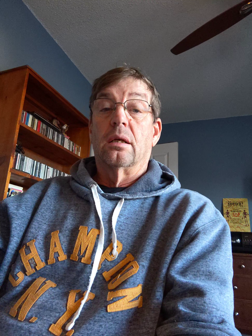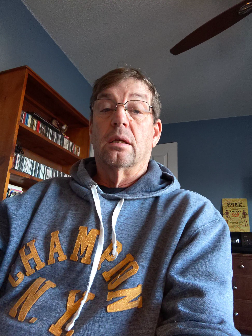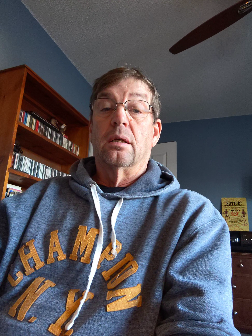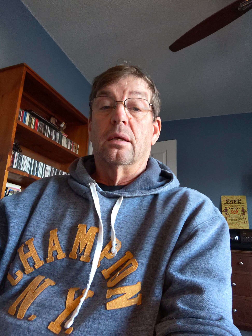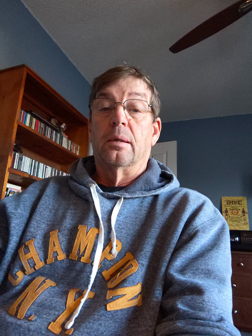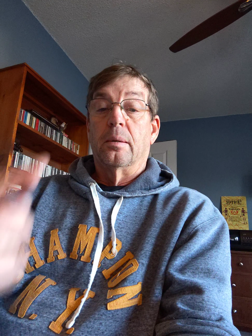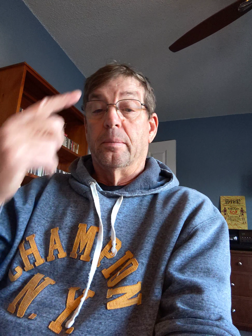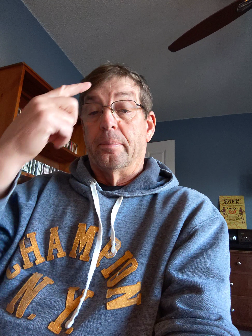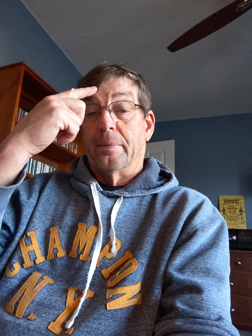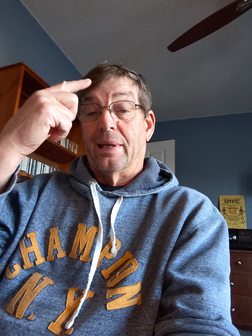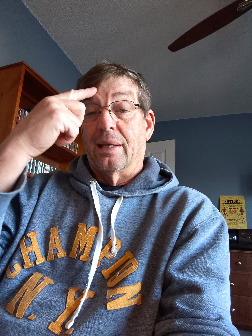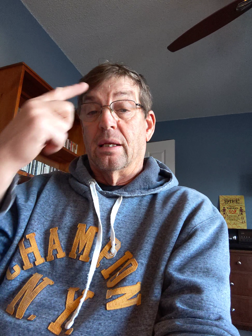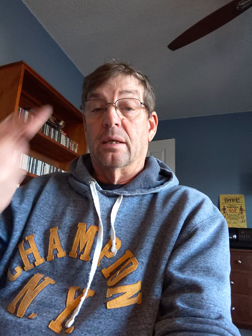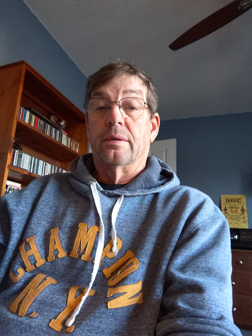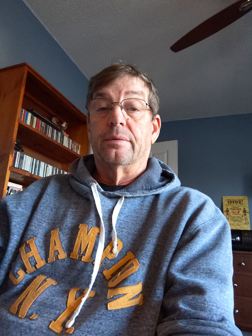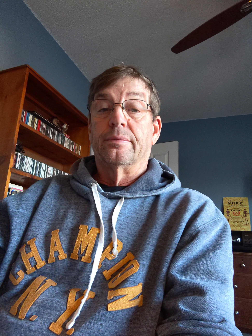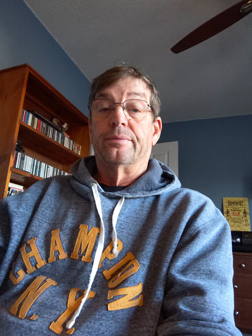penny